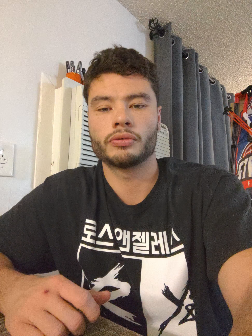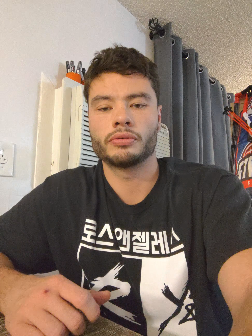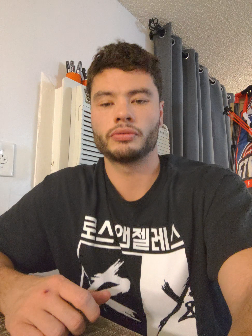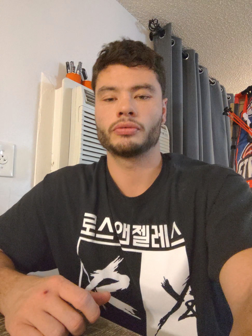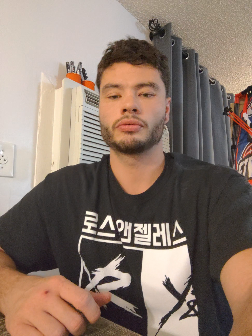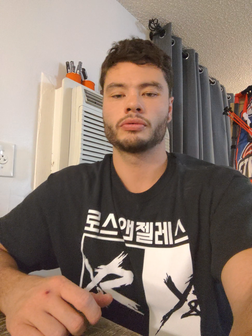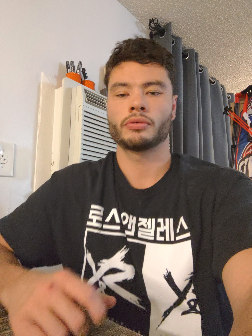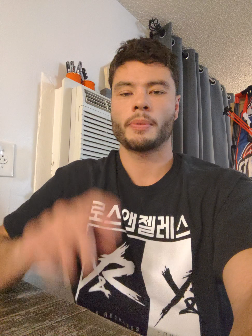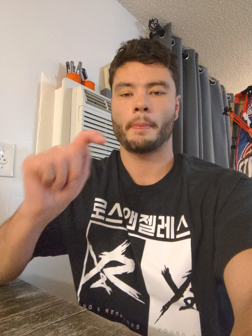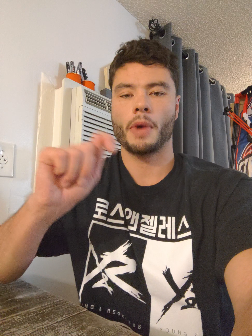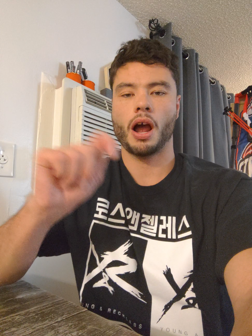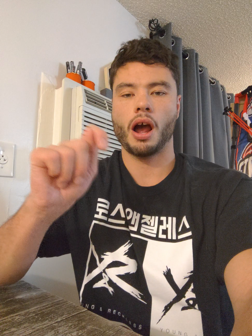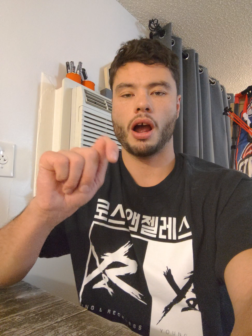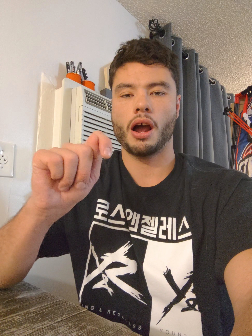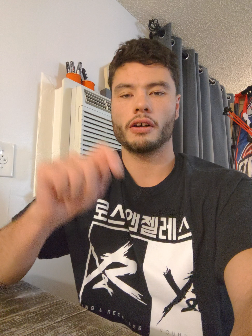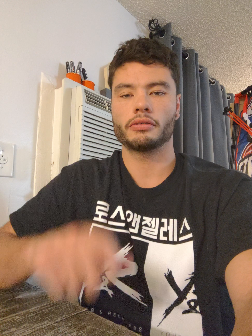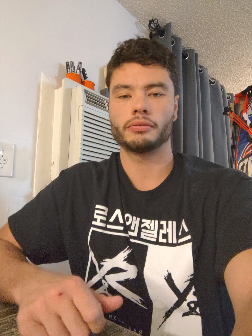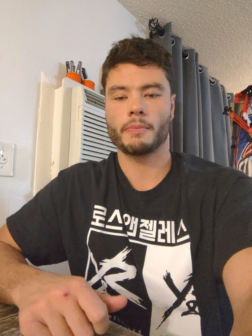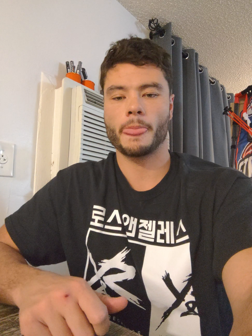potty